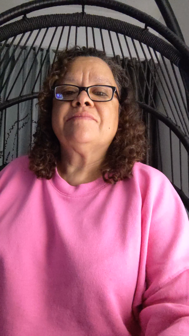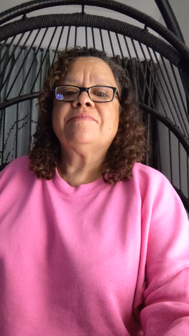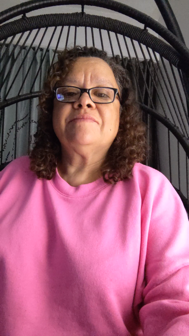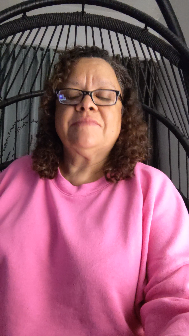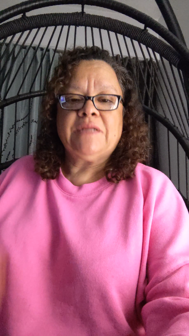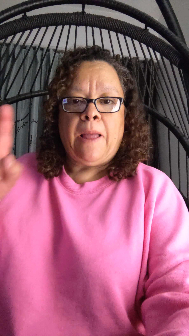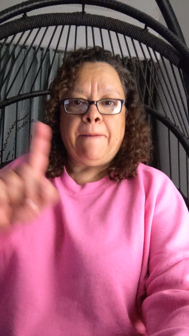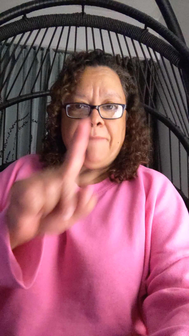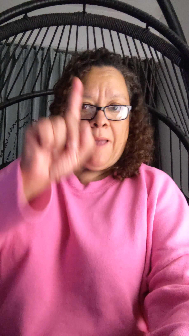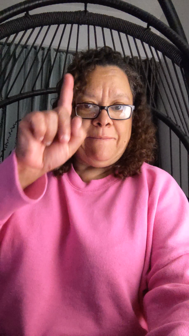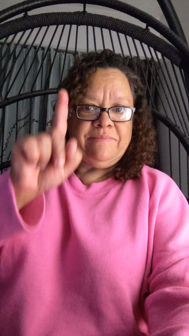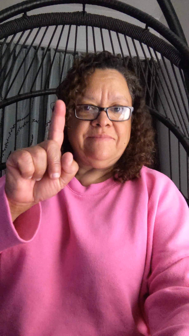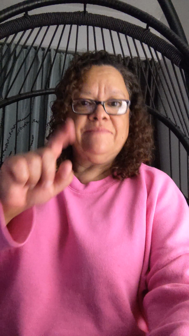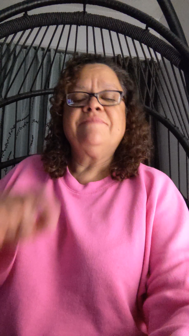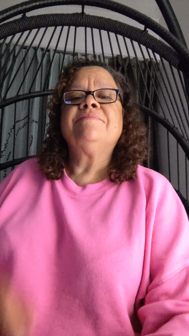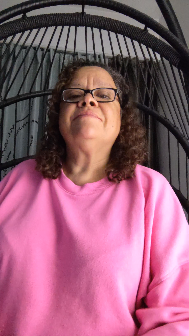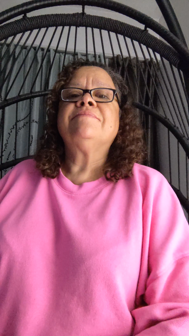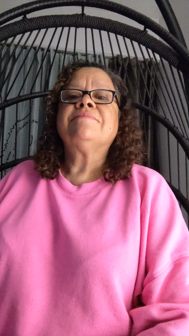bump